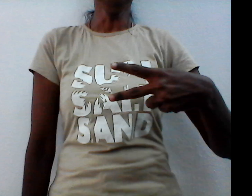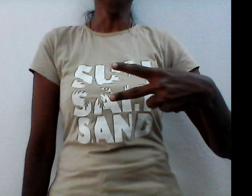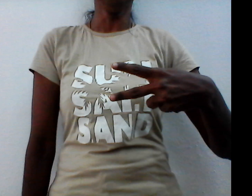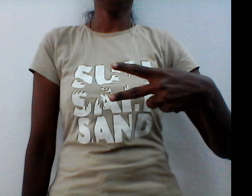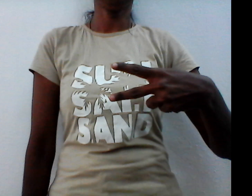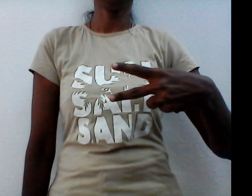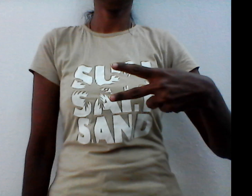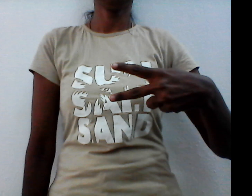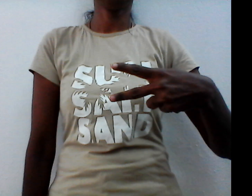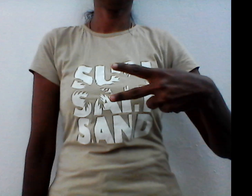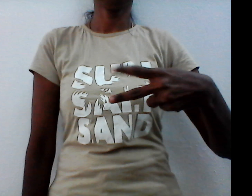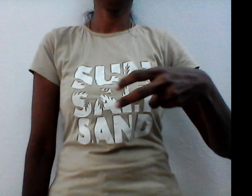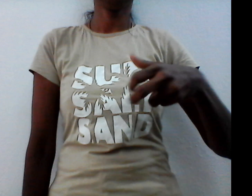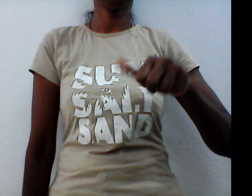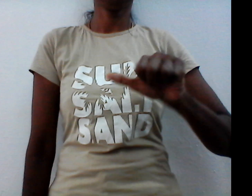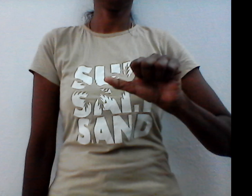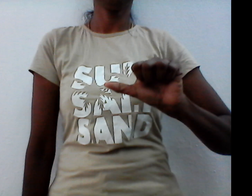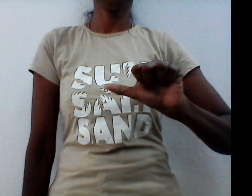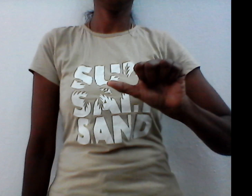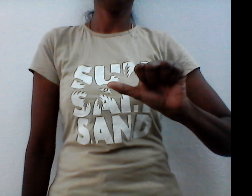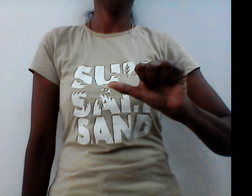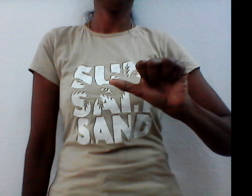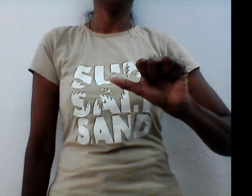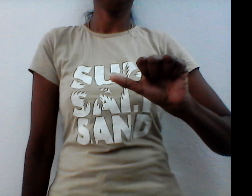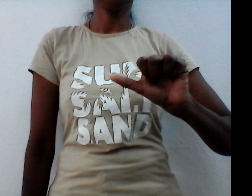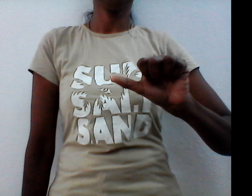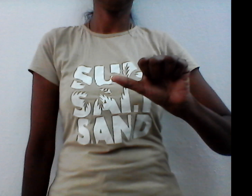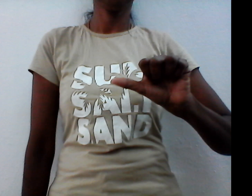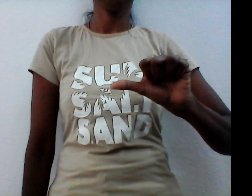ഐ